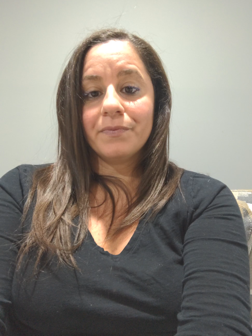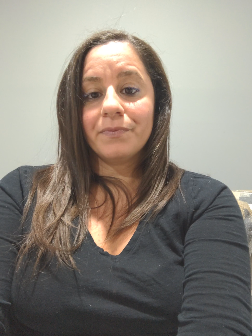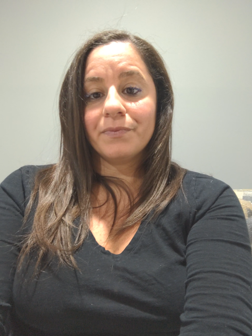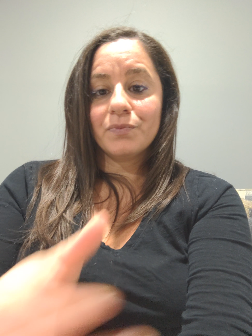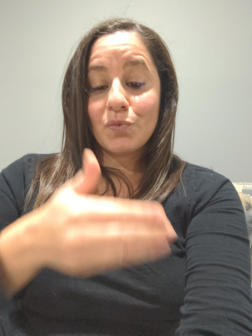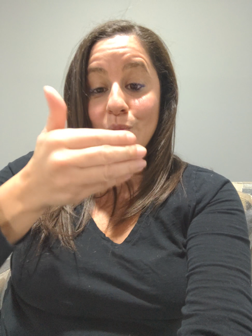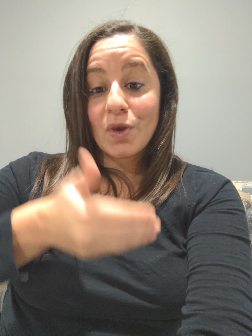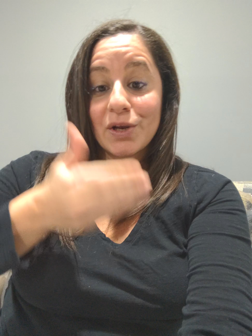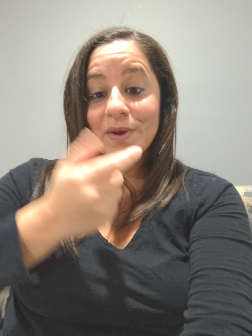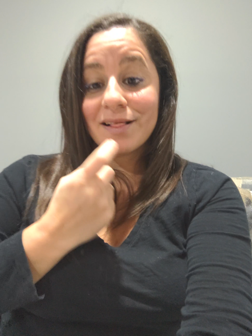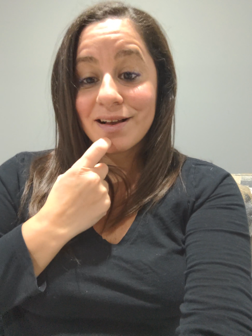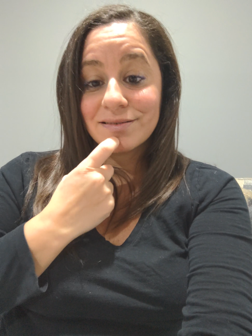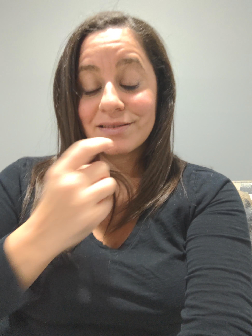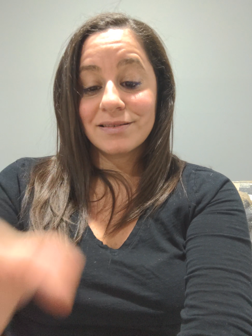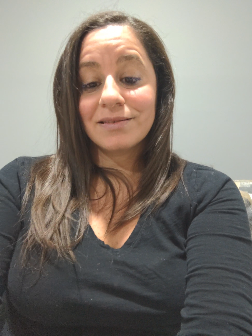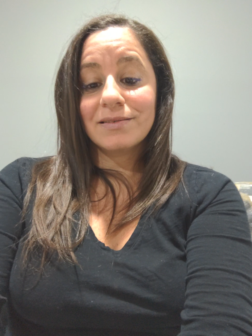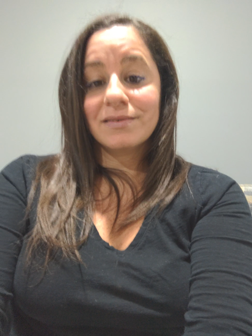window